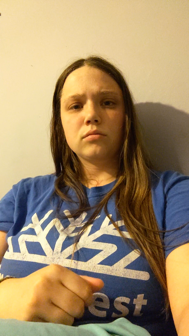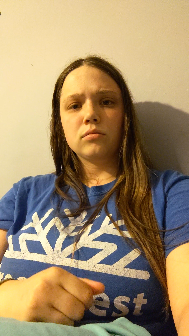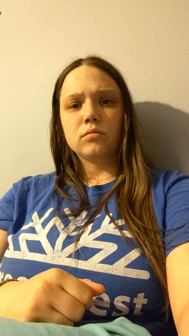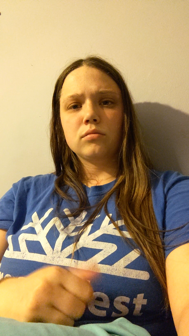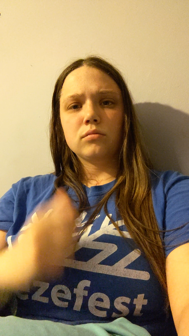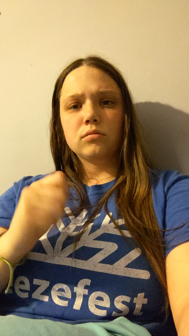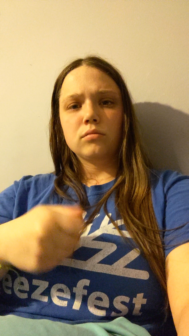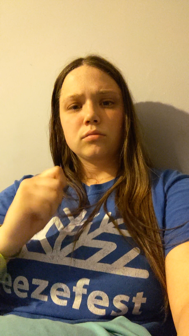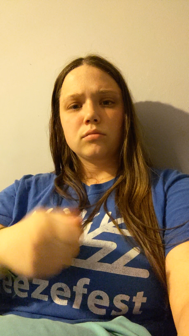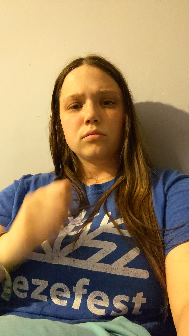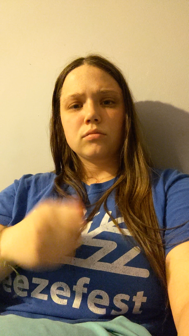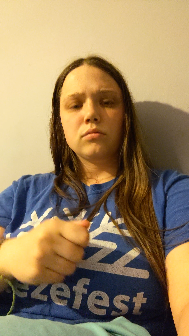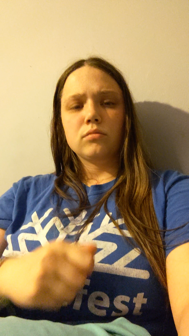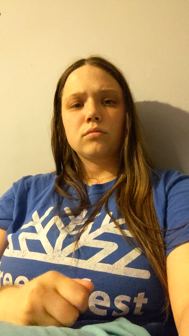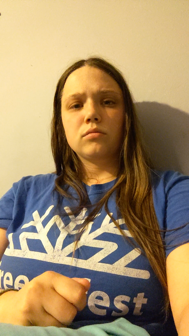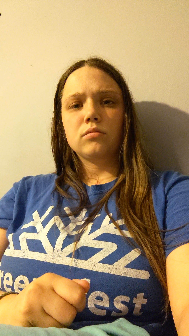hammer